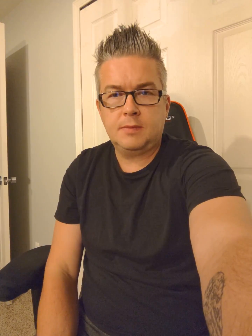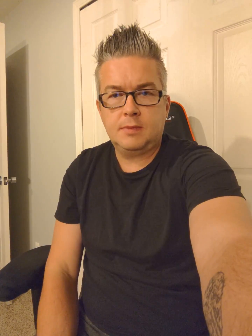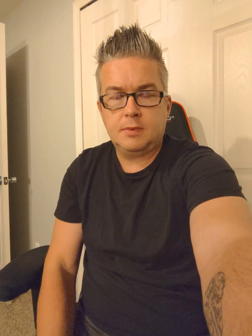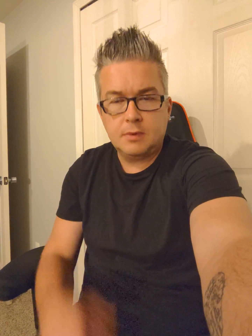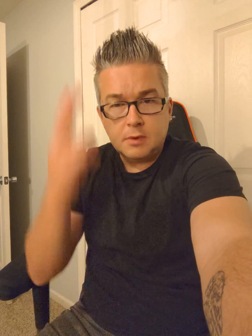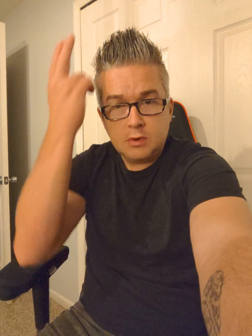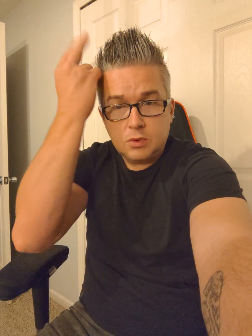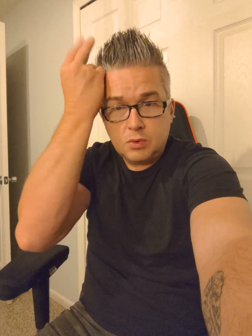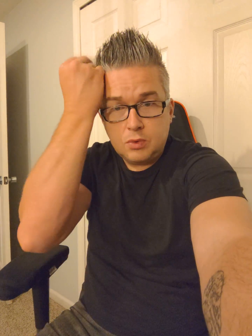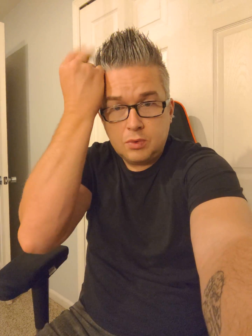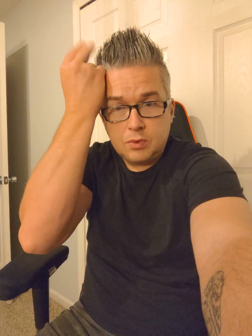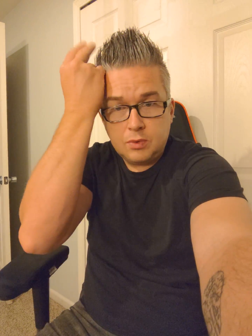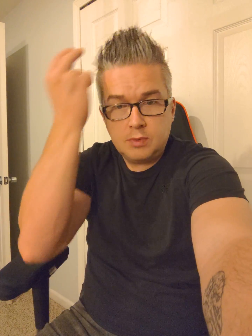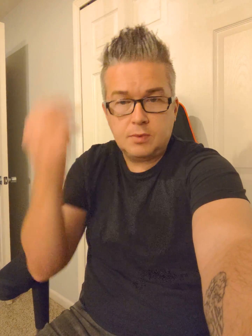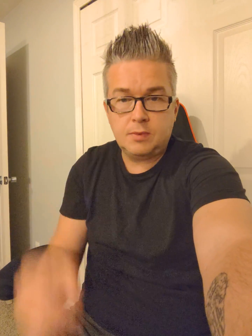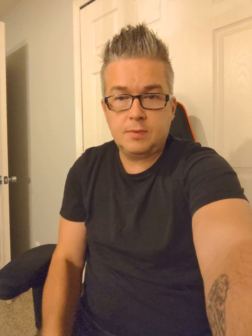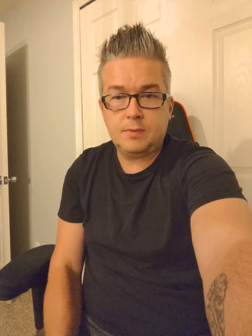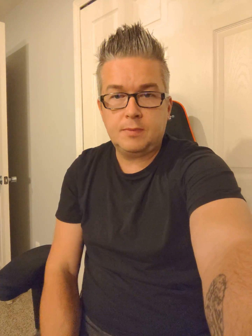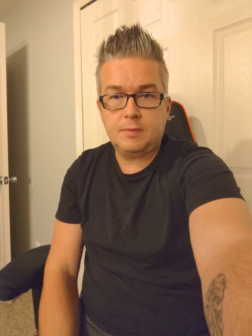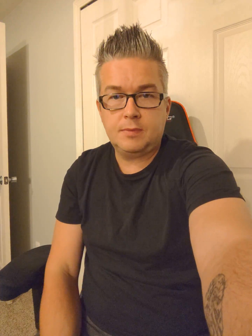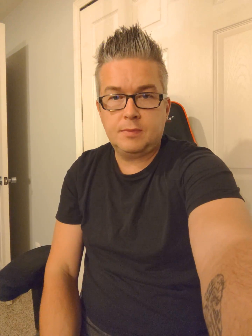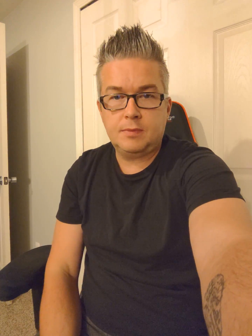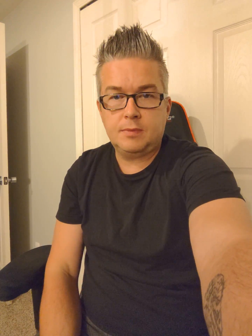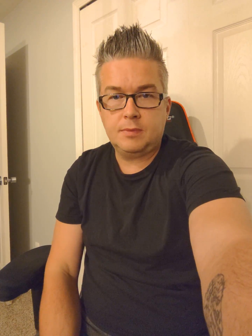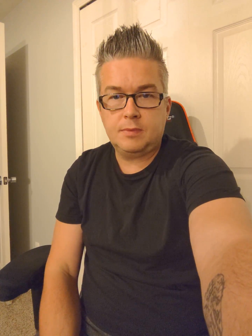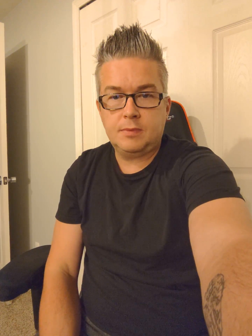bunny